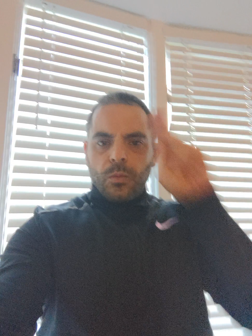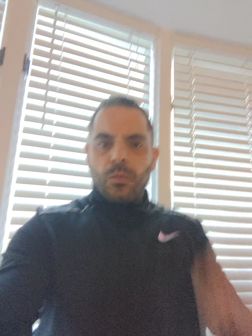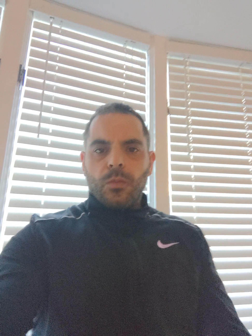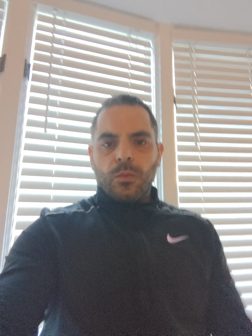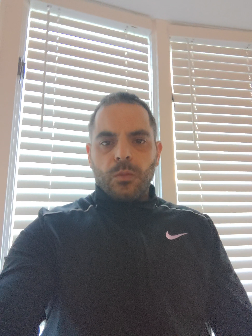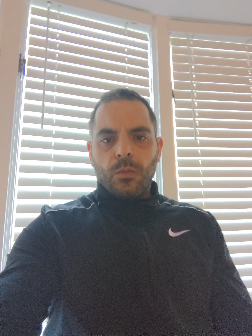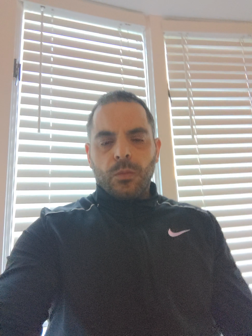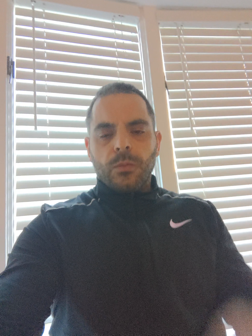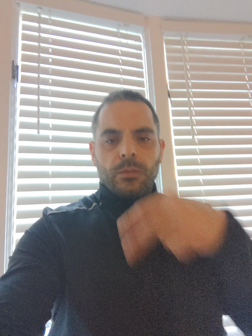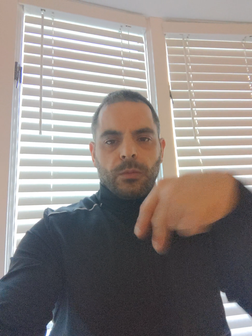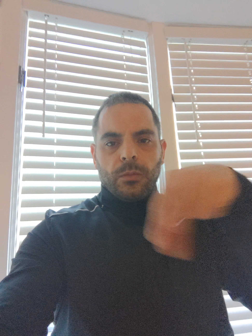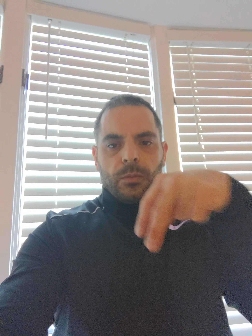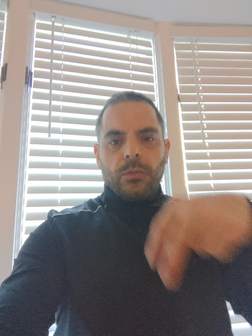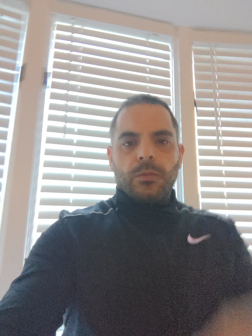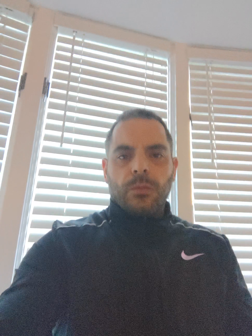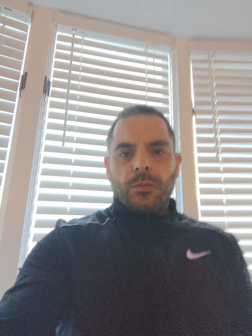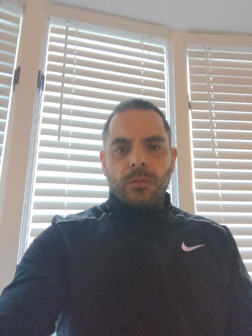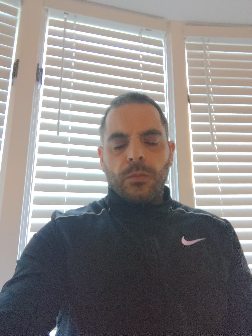dance